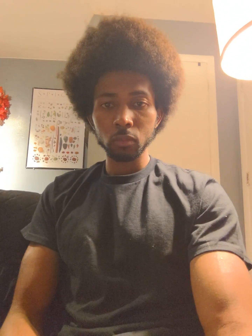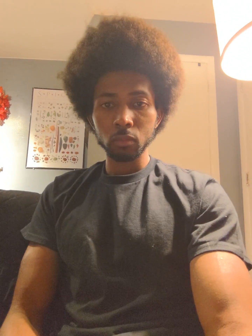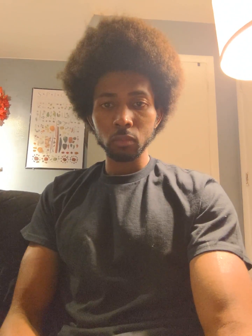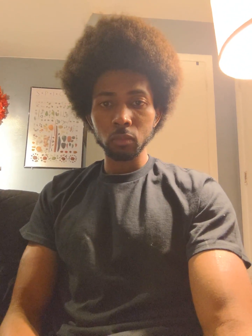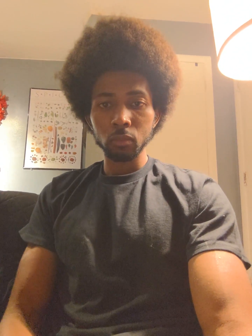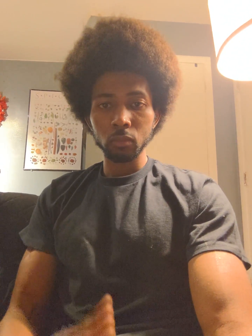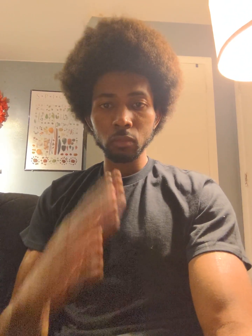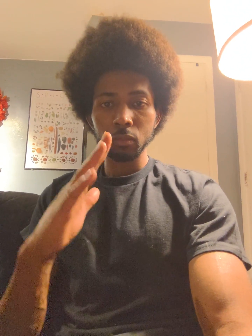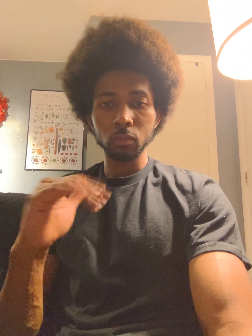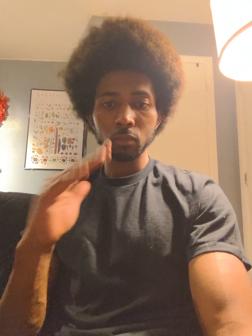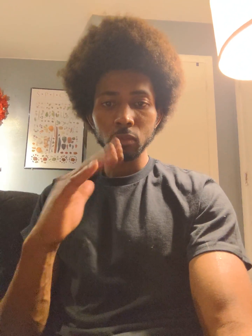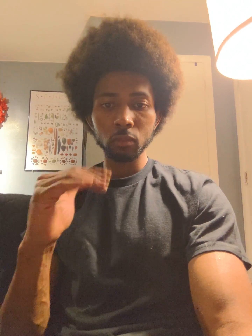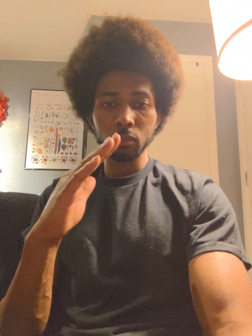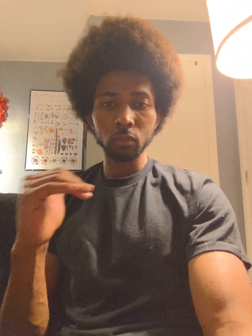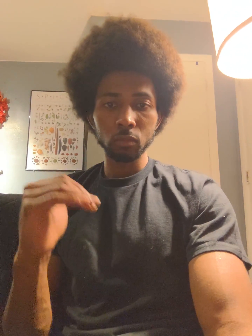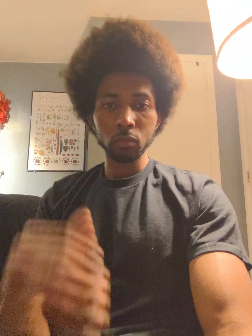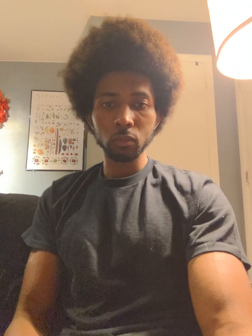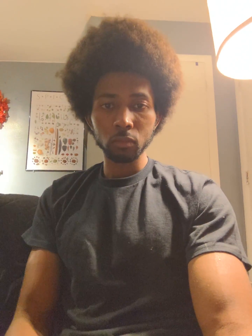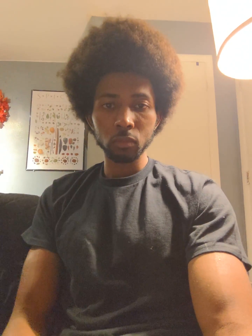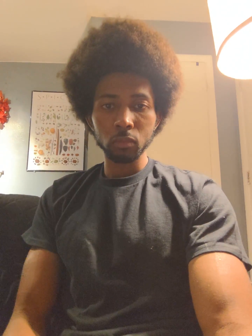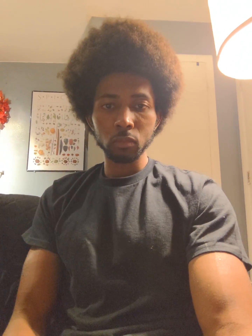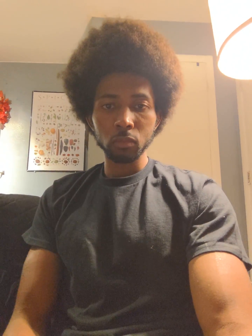downtown